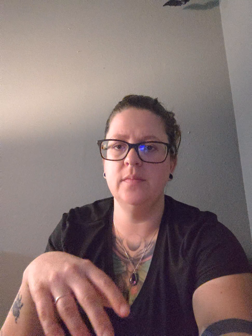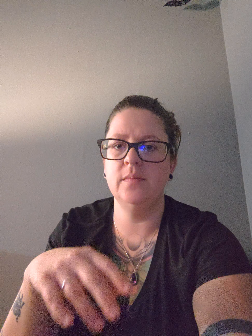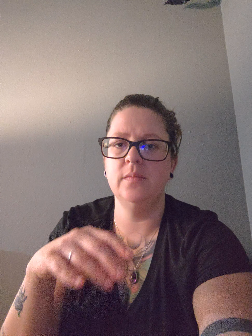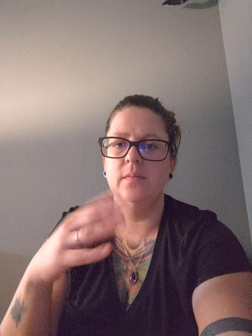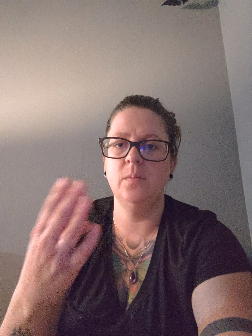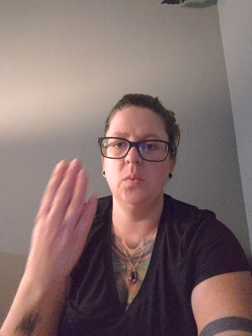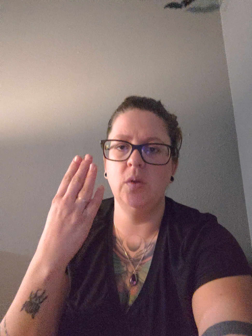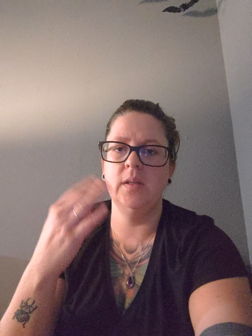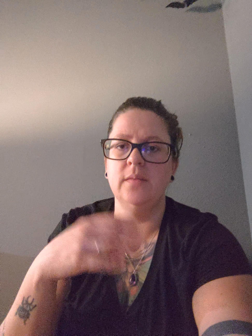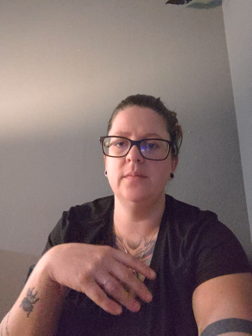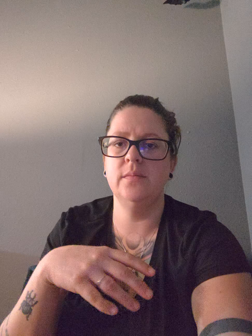morning